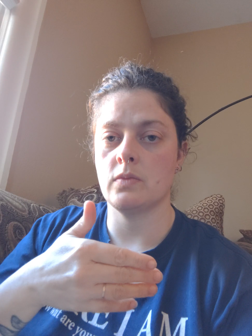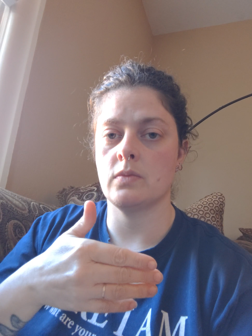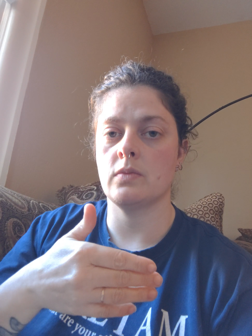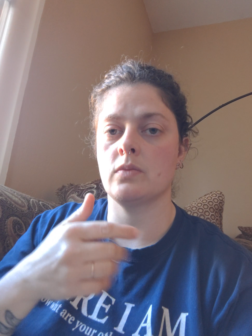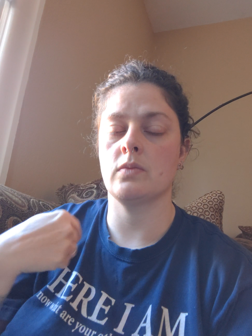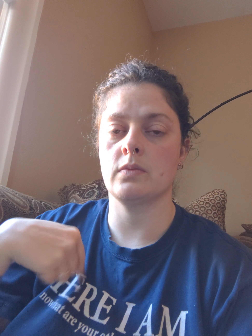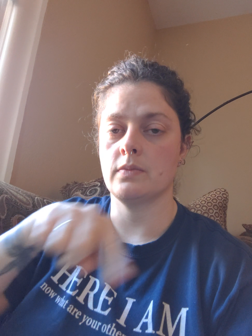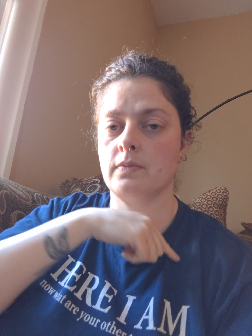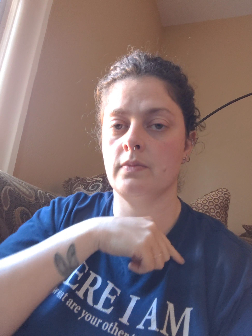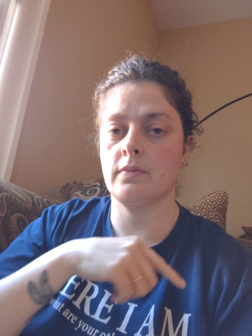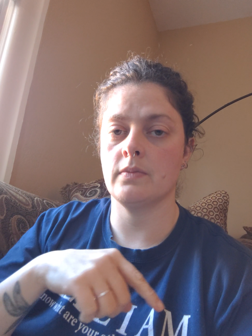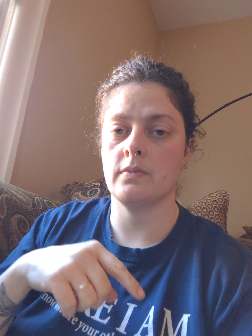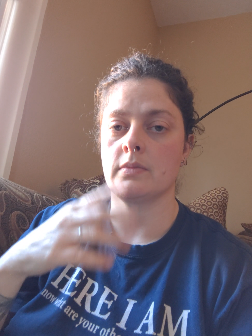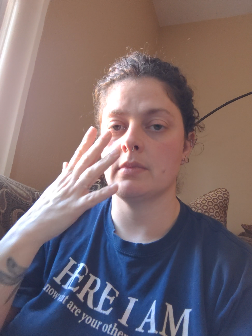we